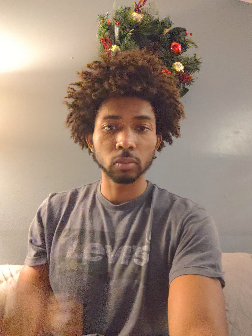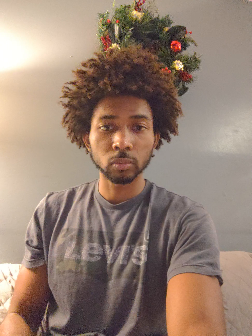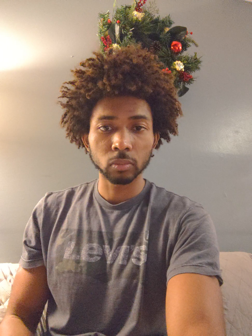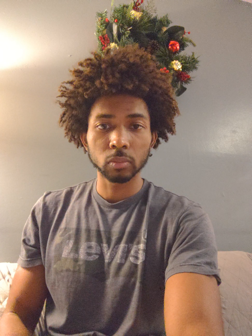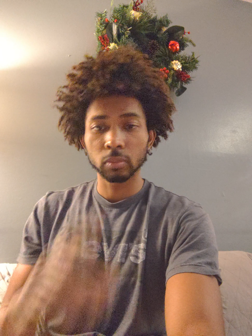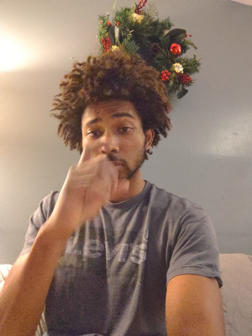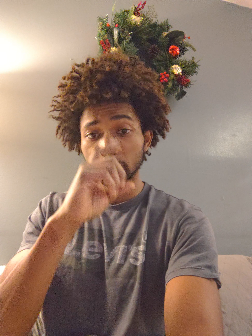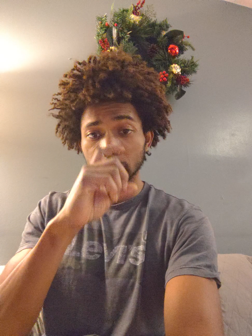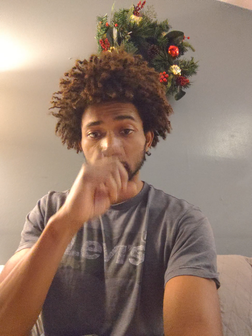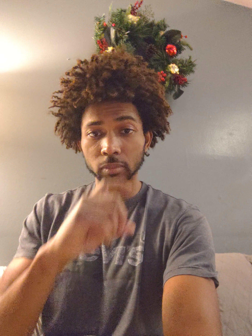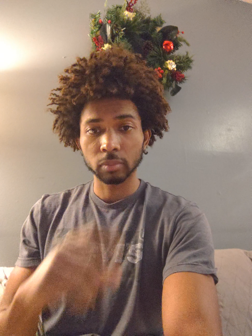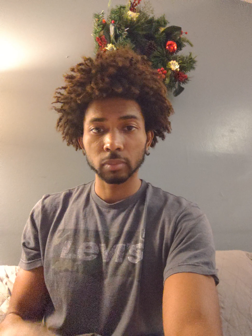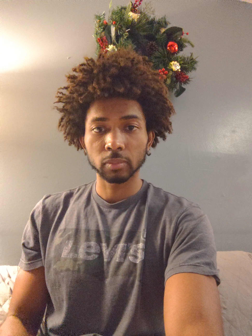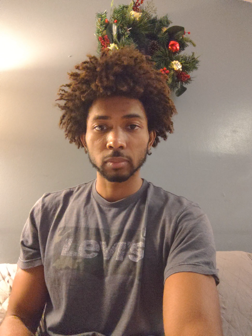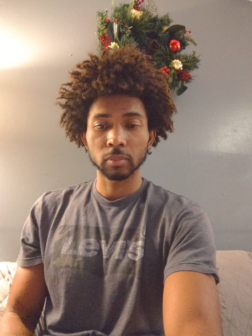doll